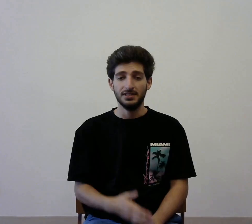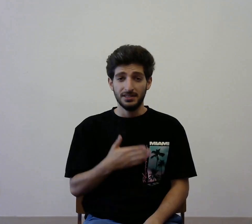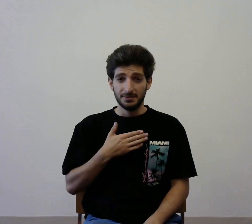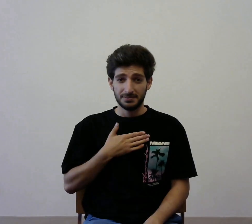mən